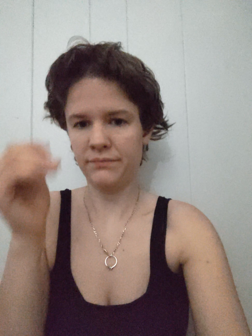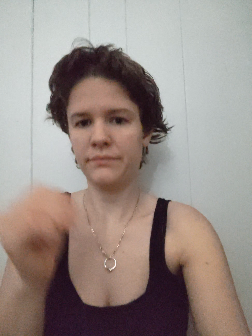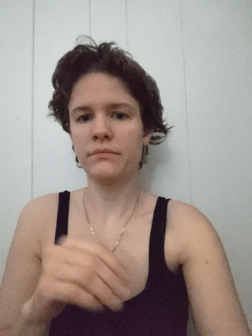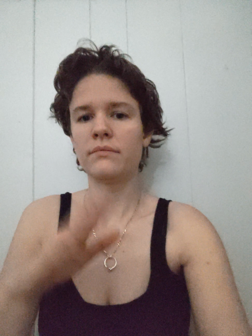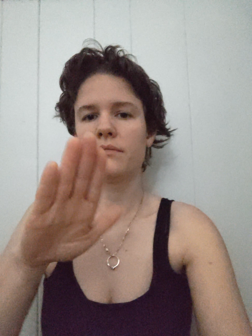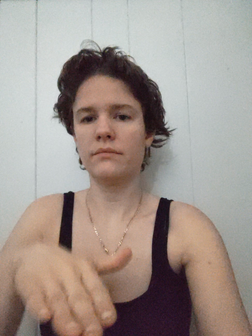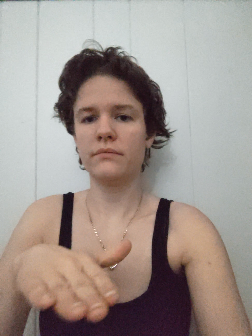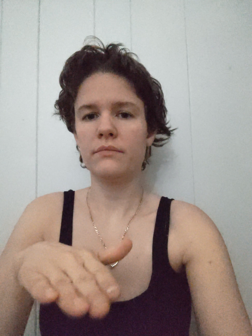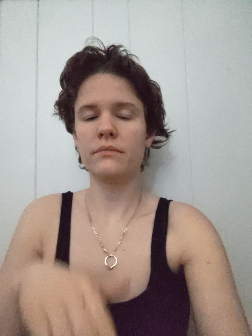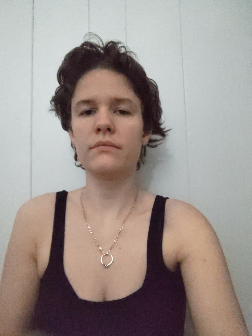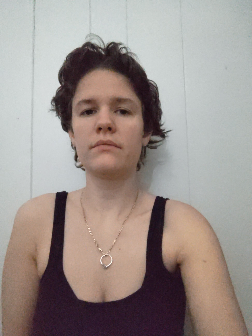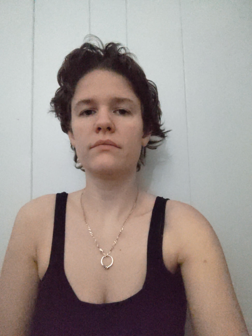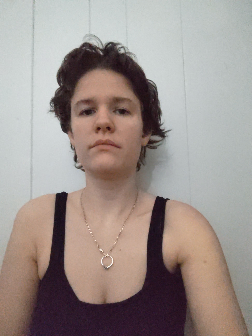on